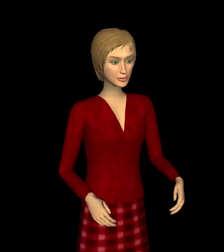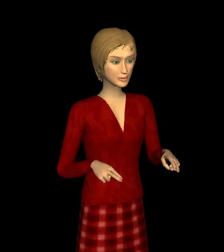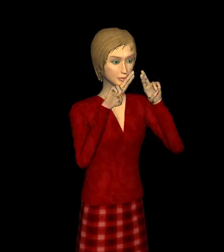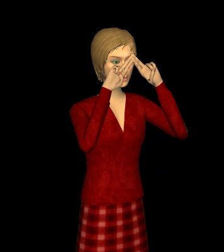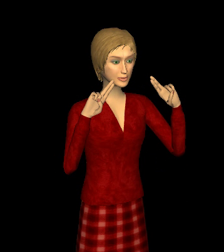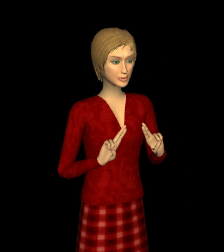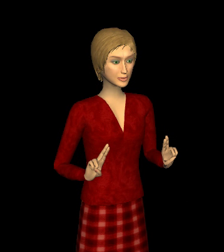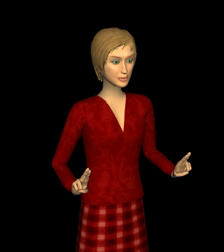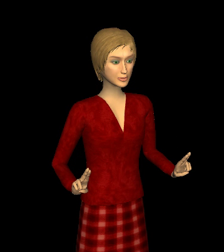دولي